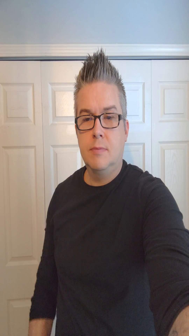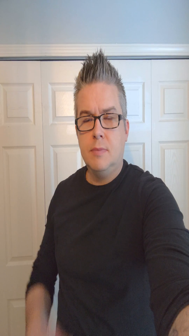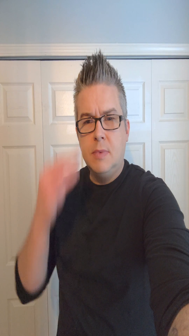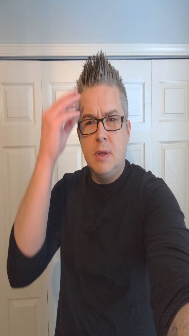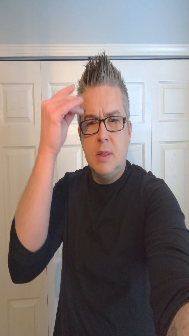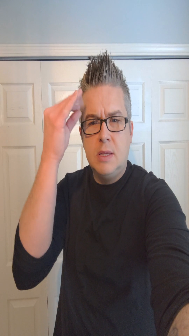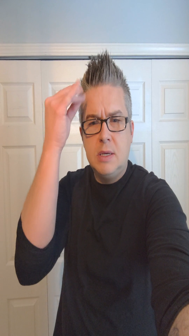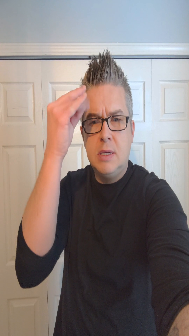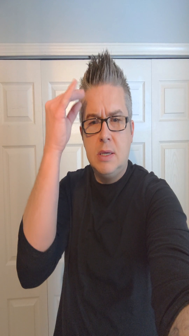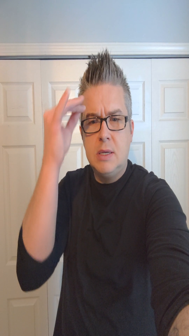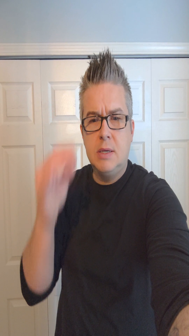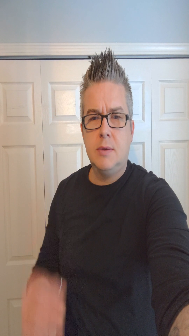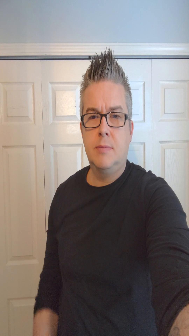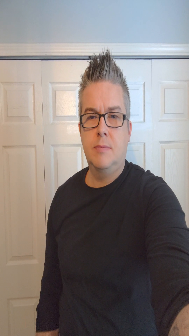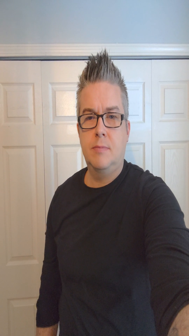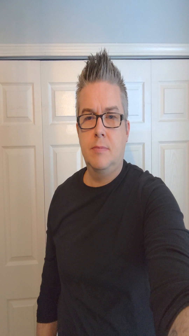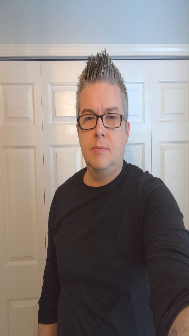think